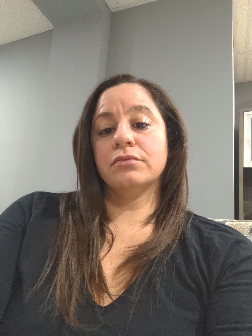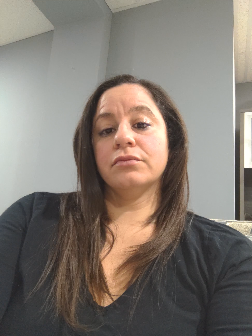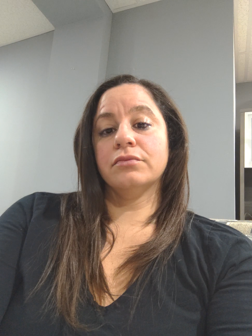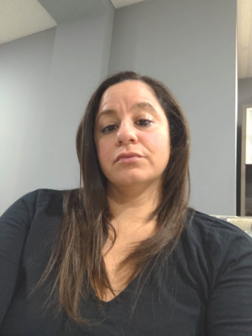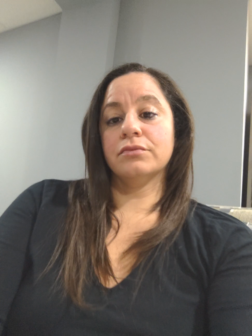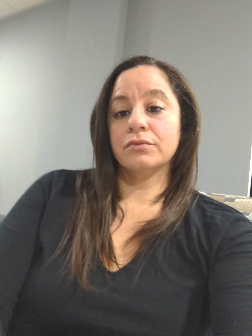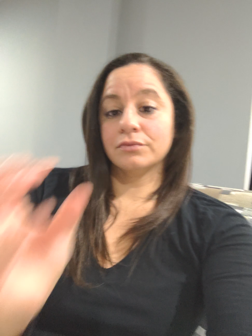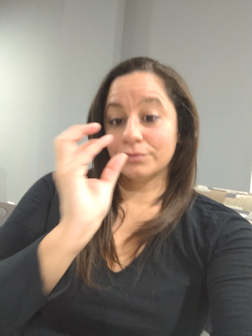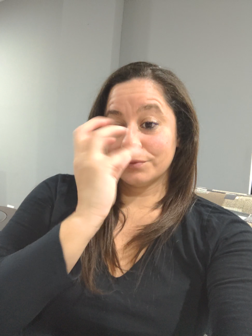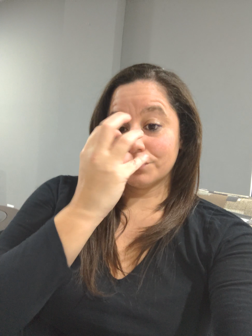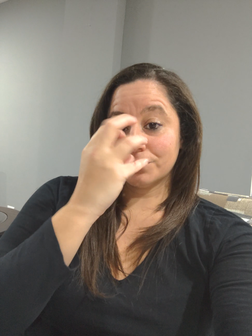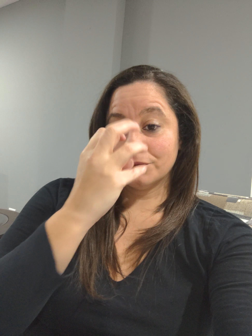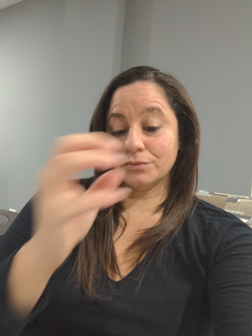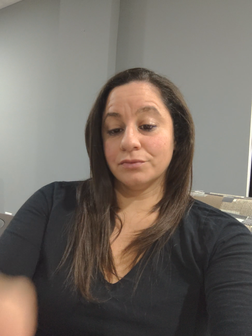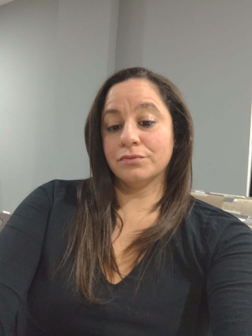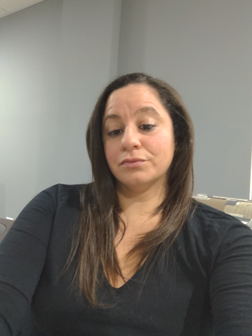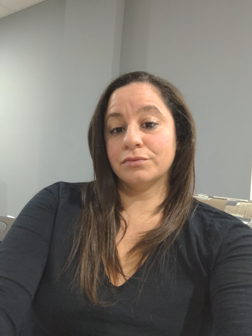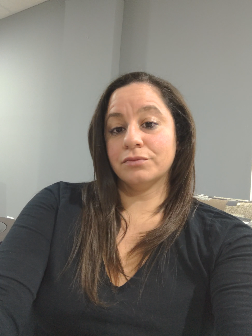clown